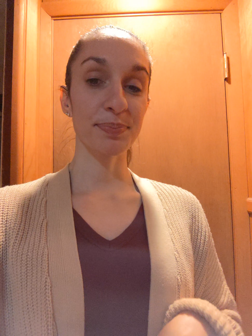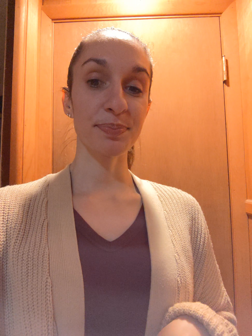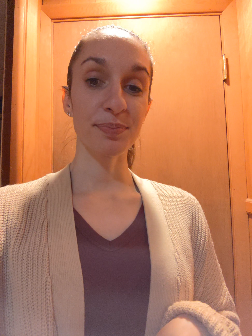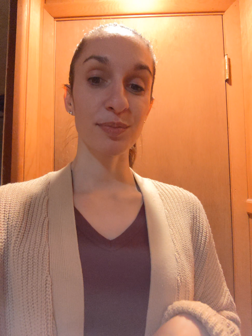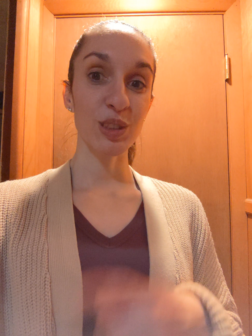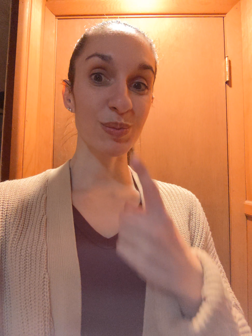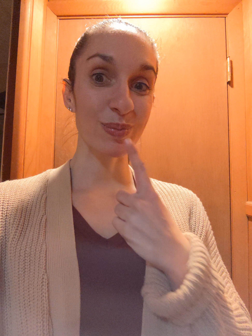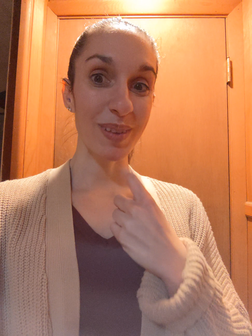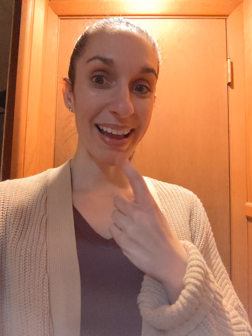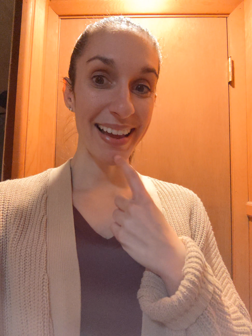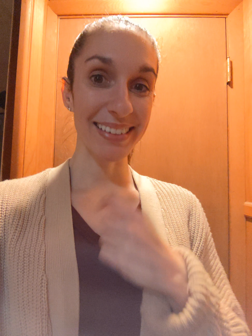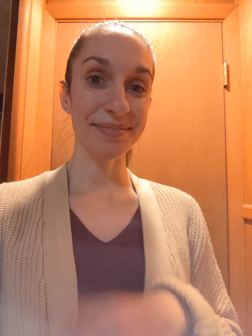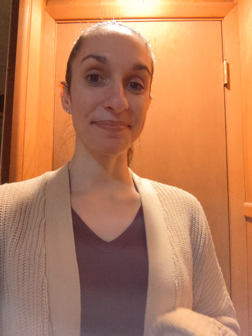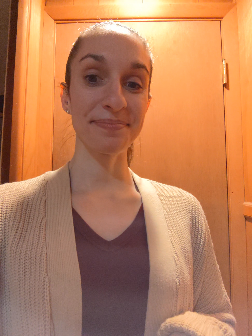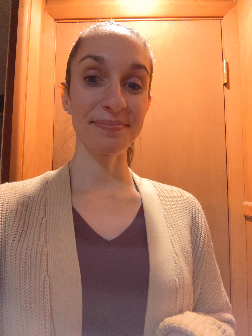red